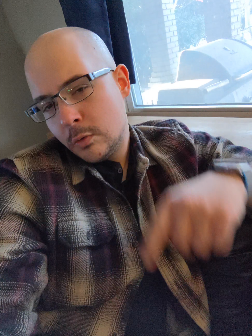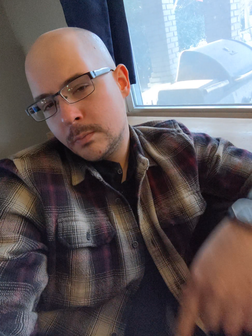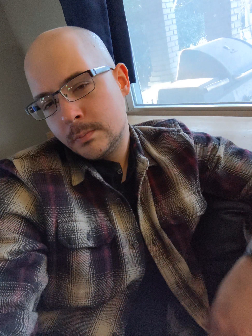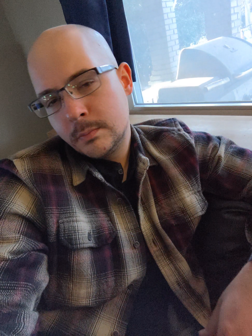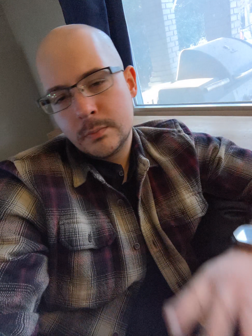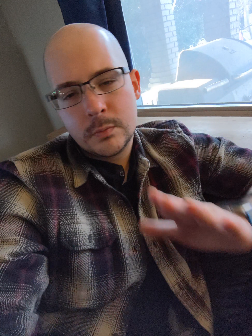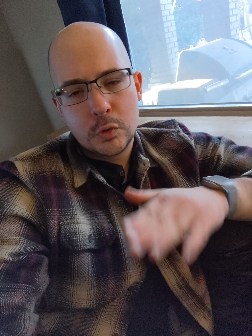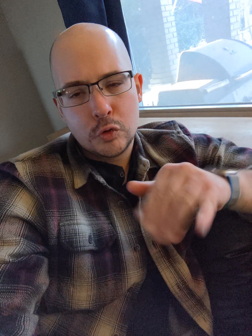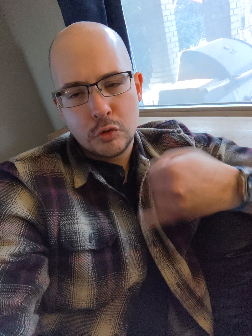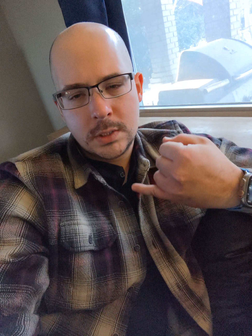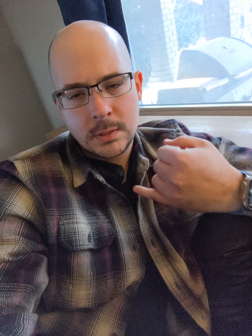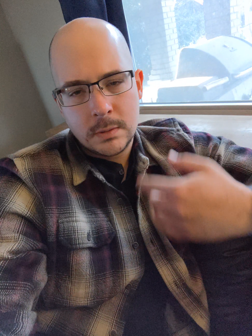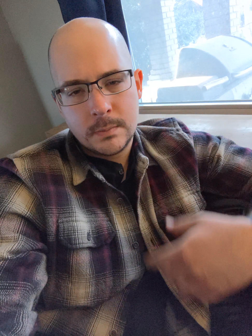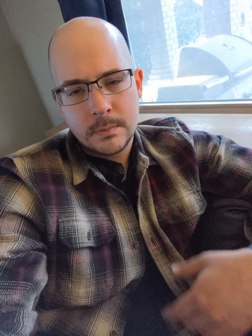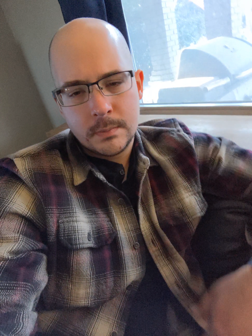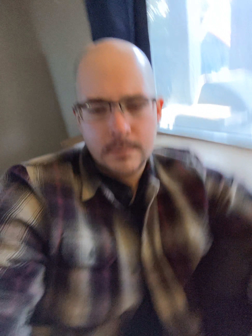jeans